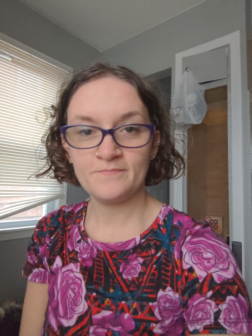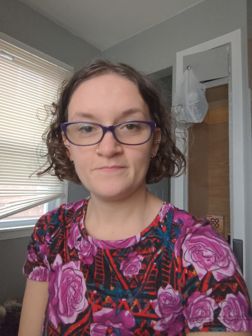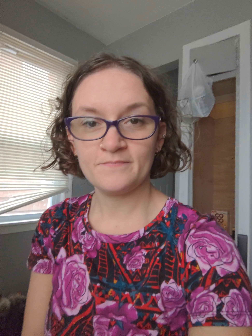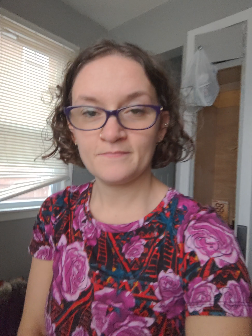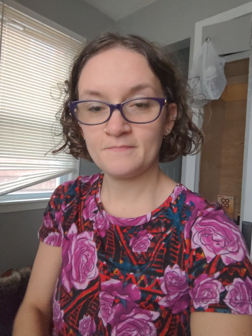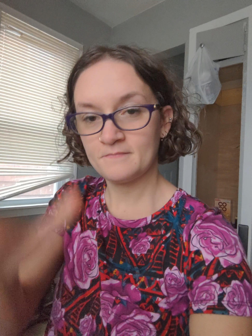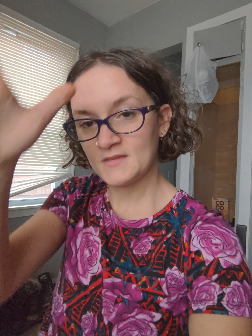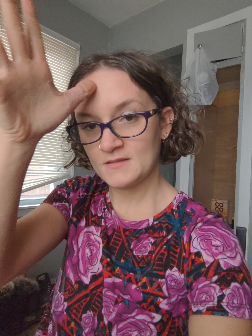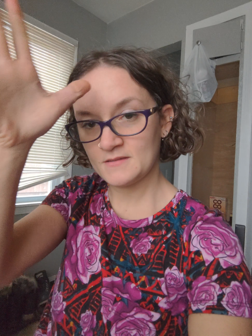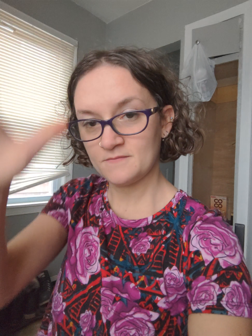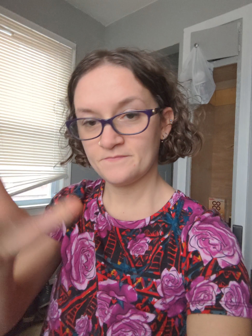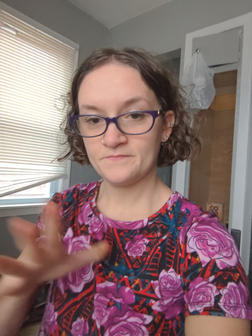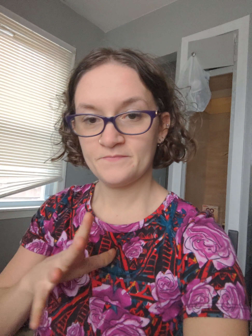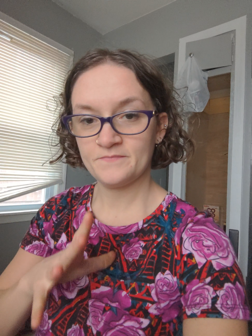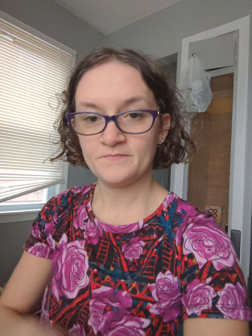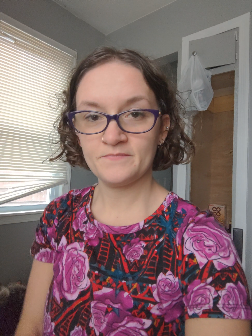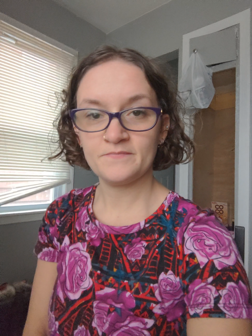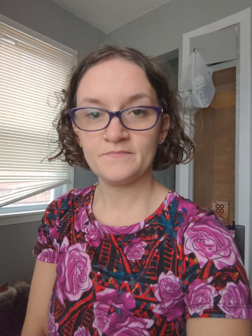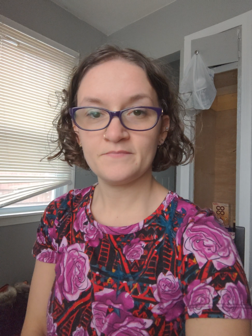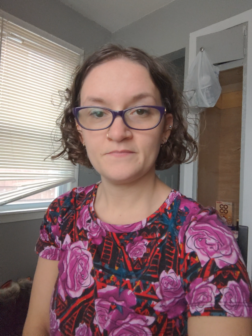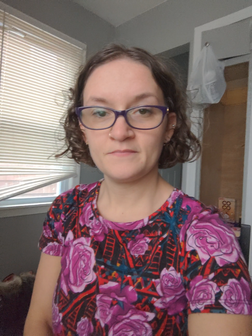man